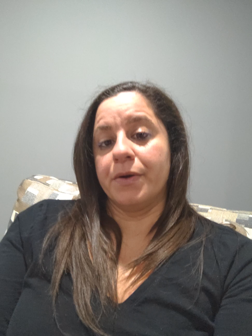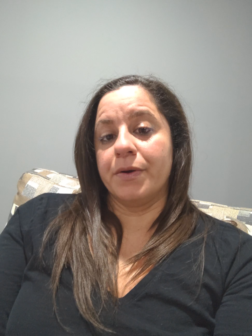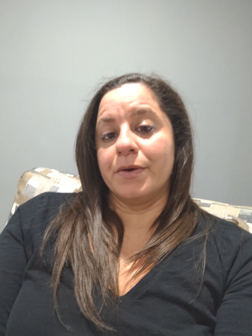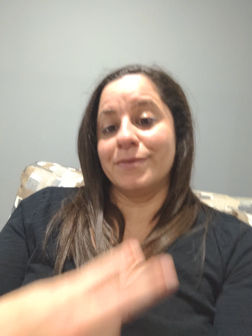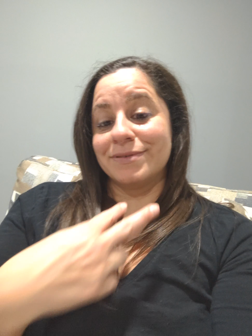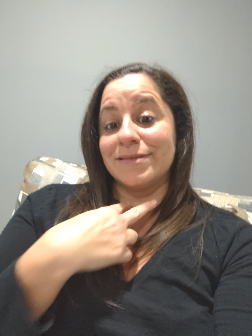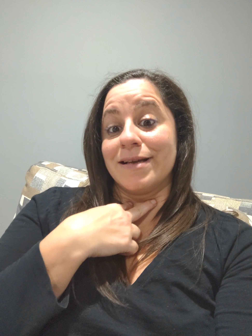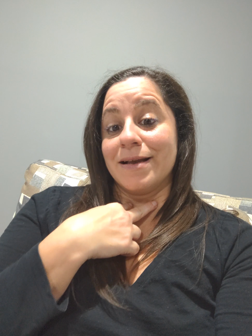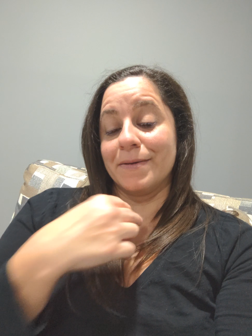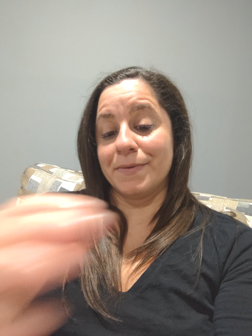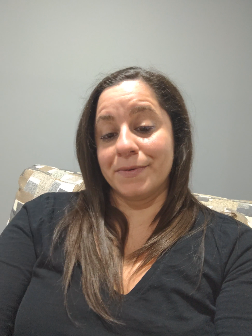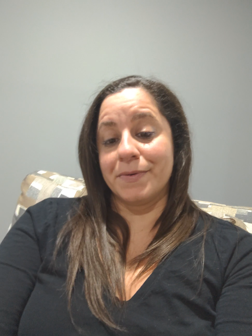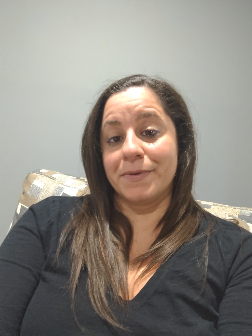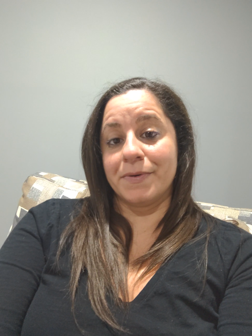stuck